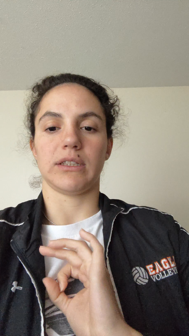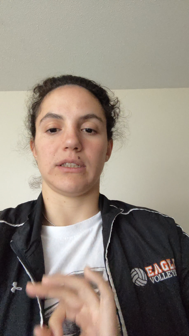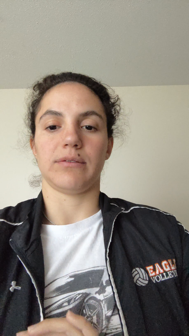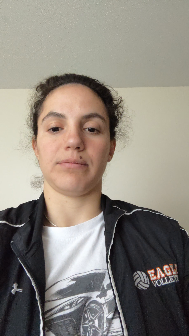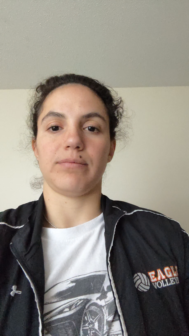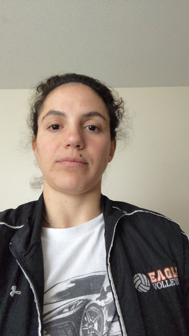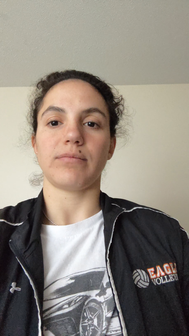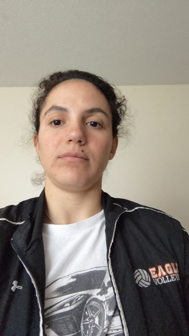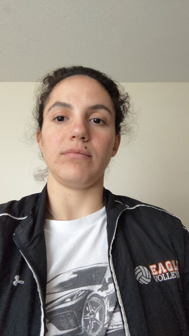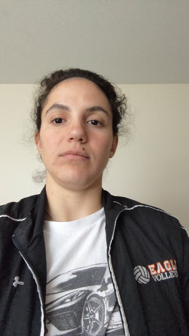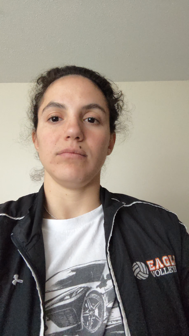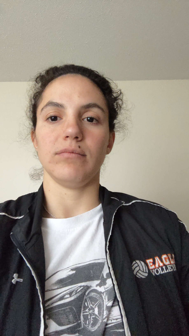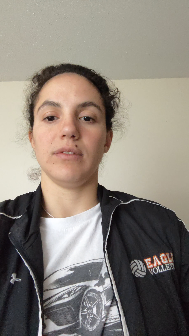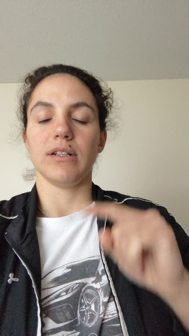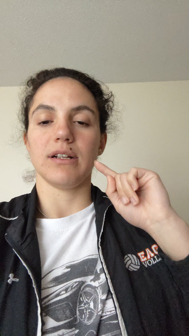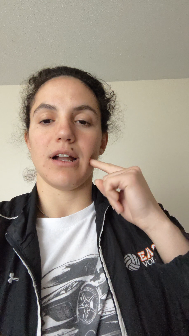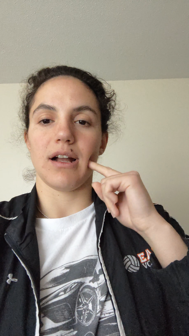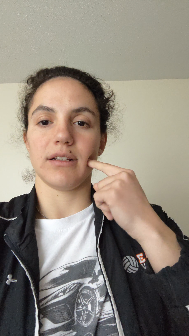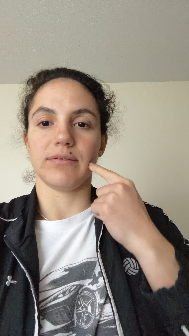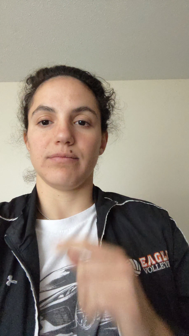candy